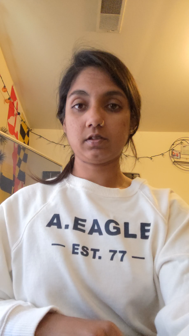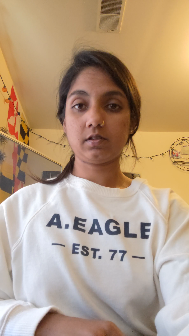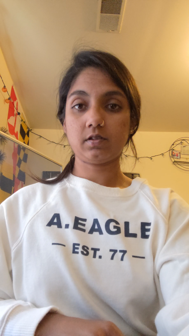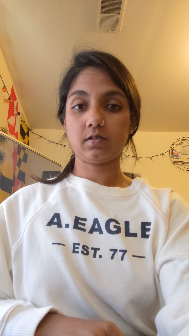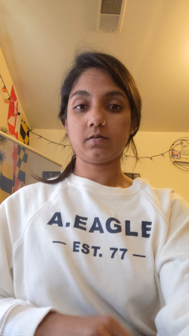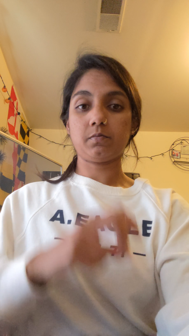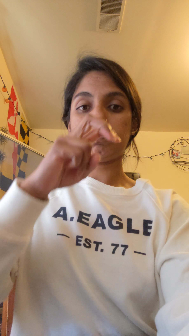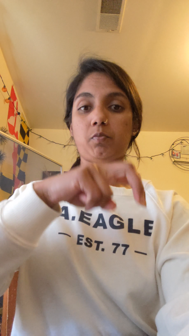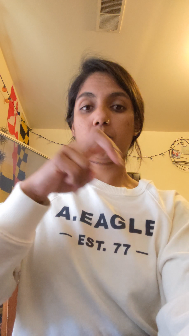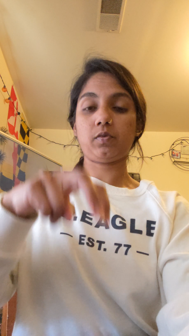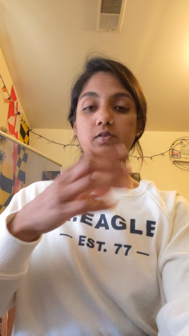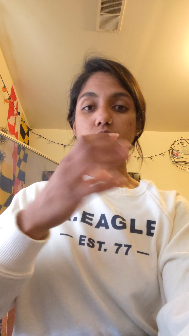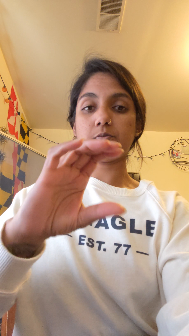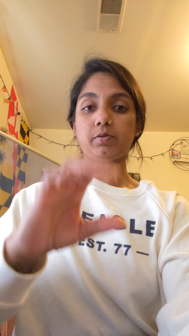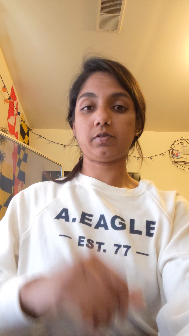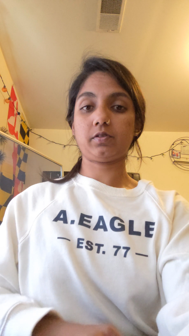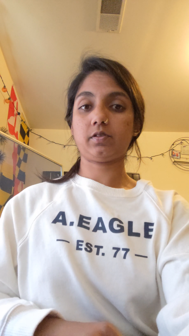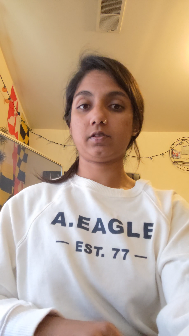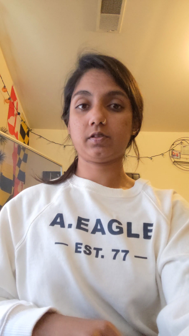potato chip